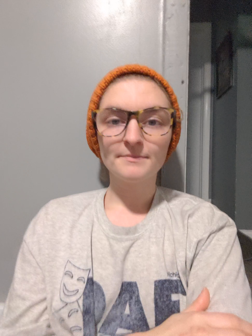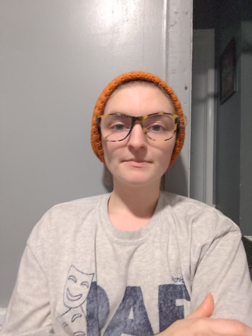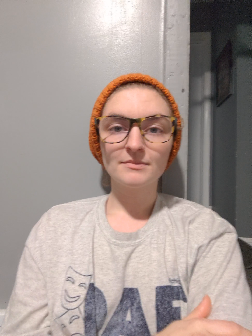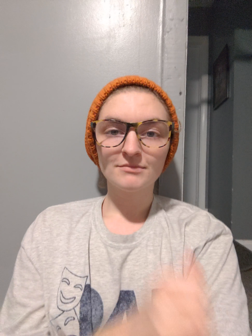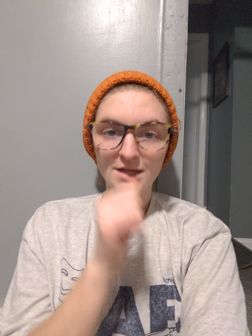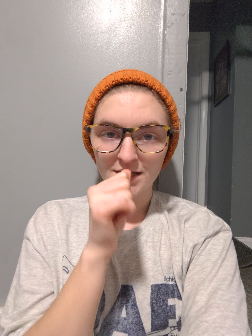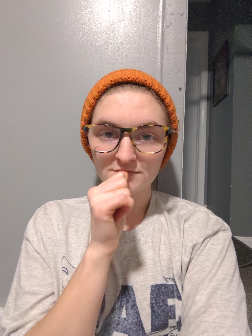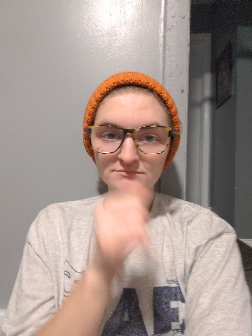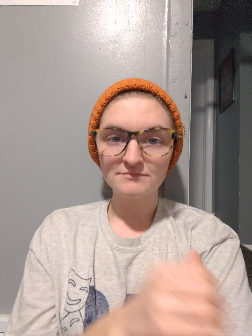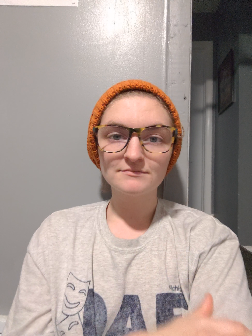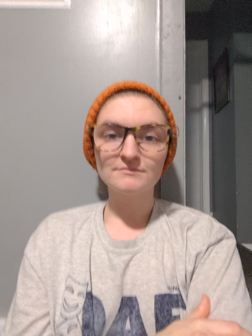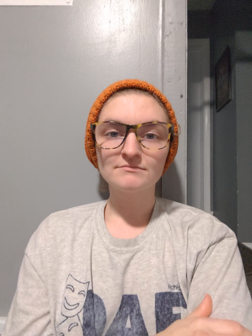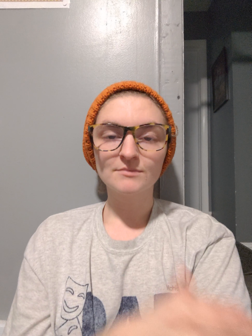nuts